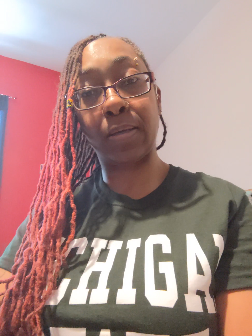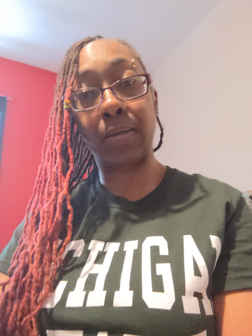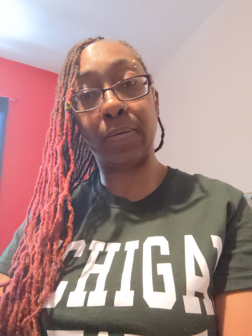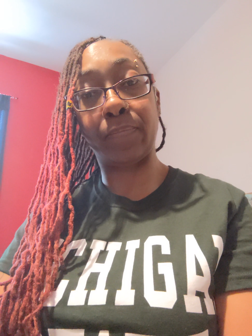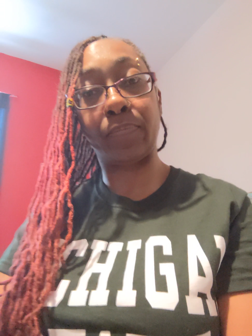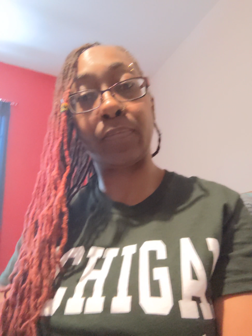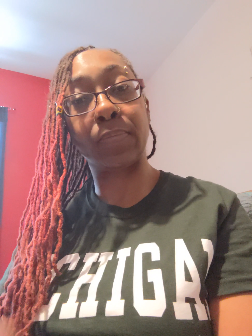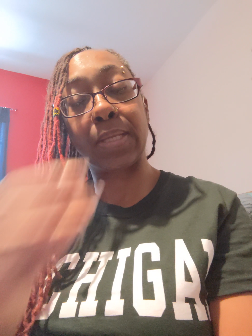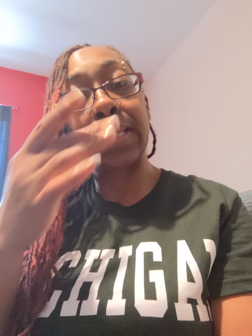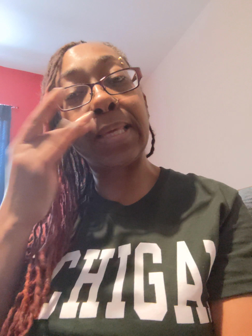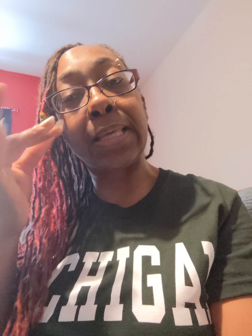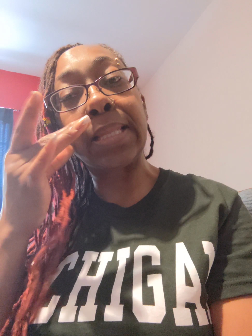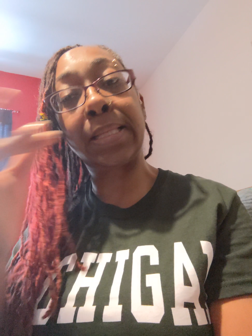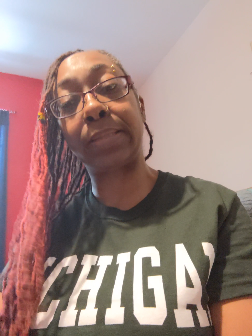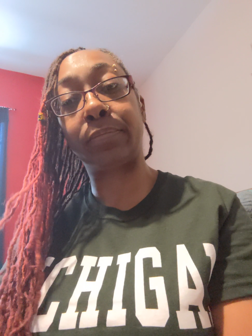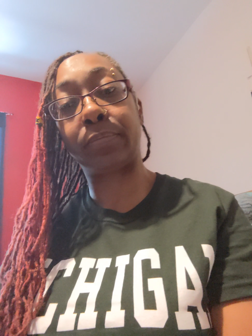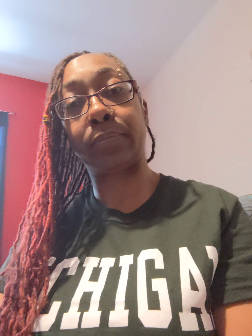kitty